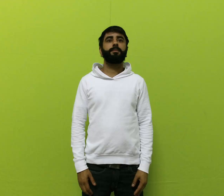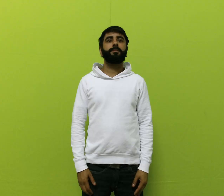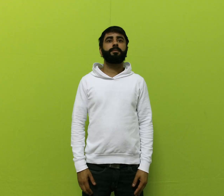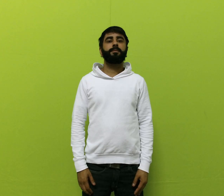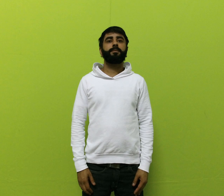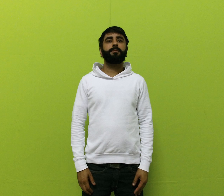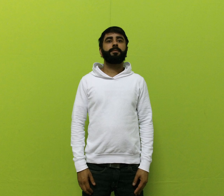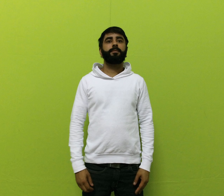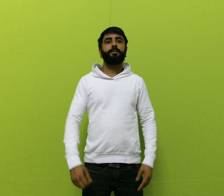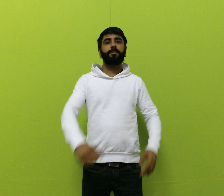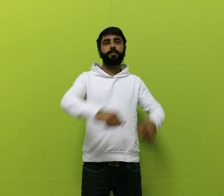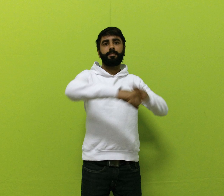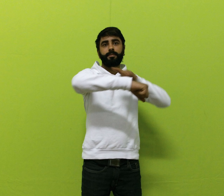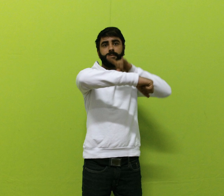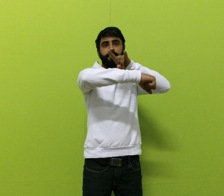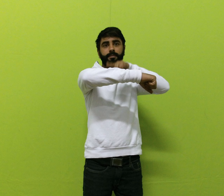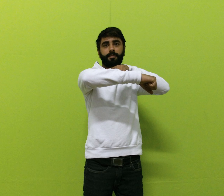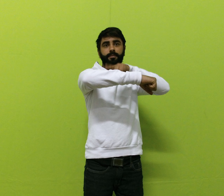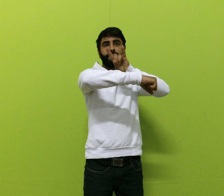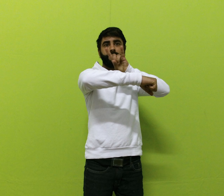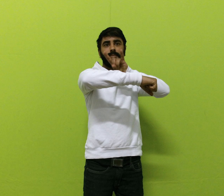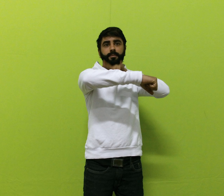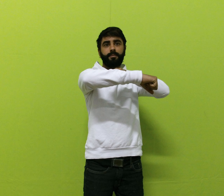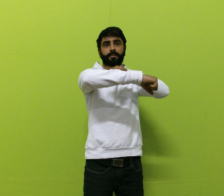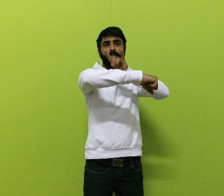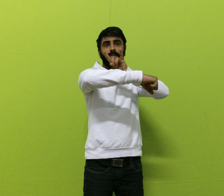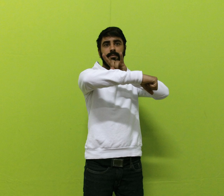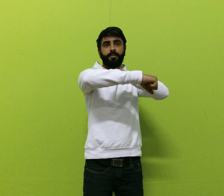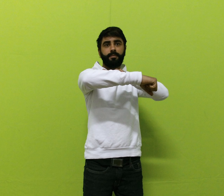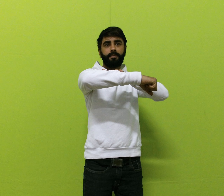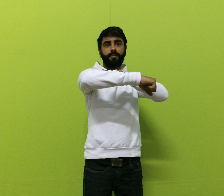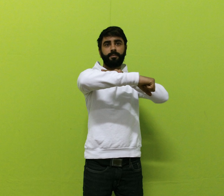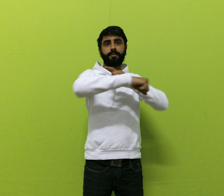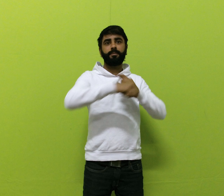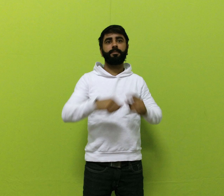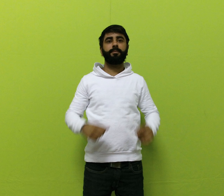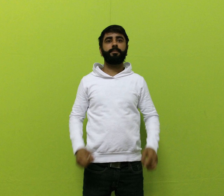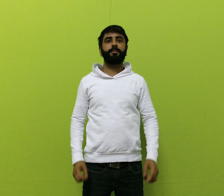banheiro